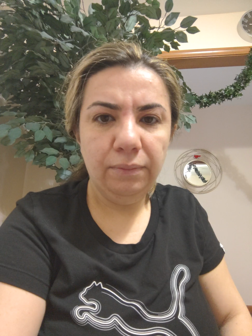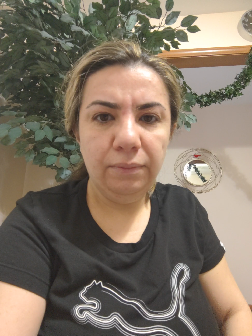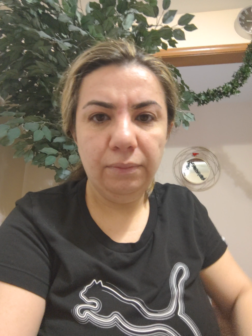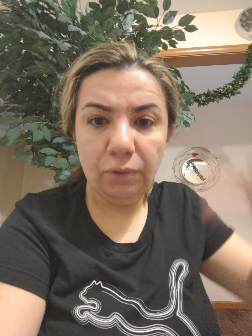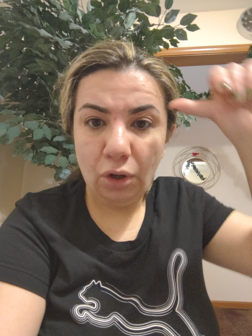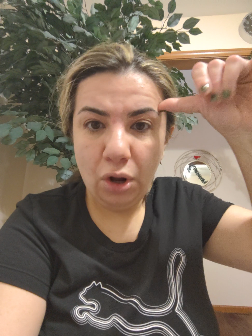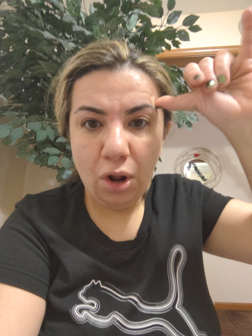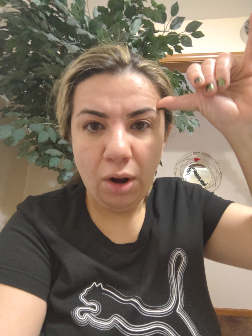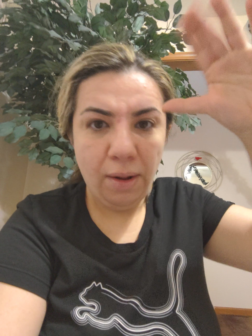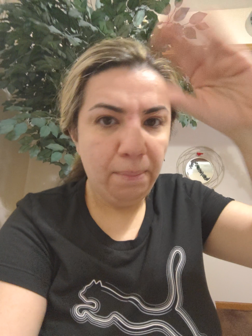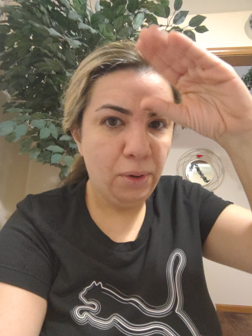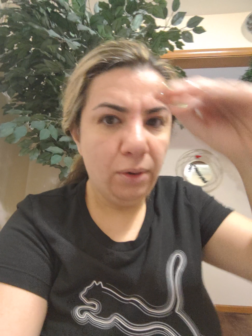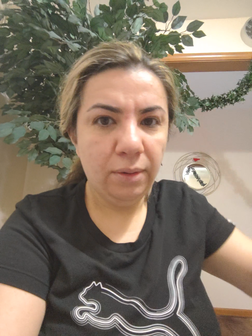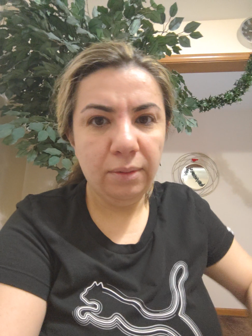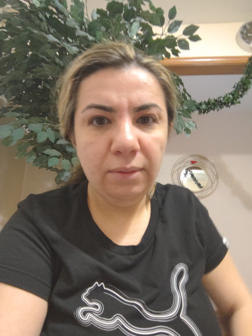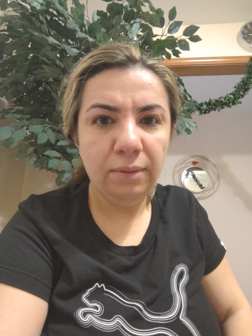cowboy